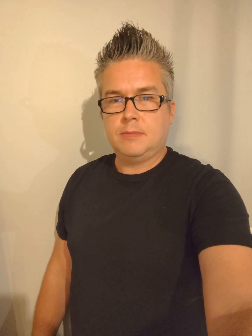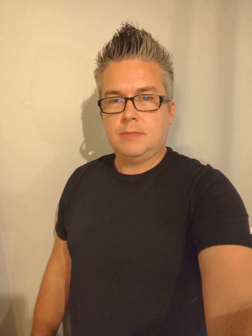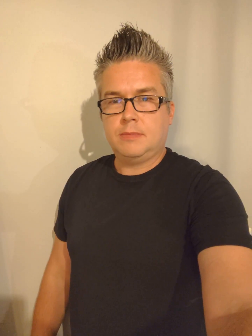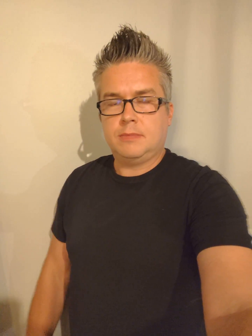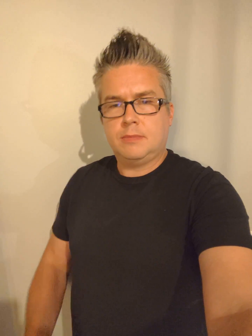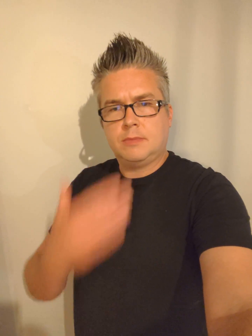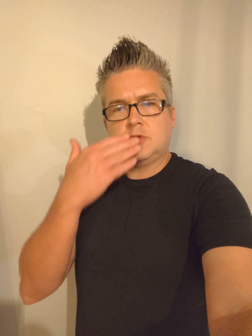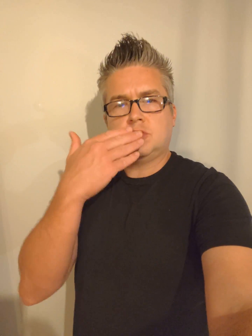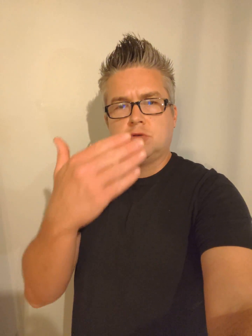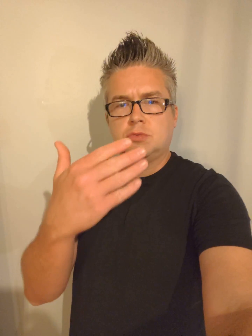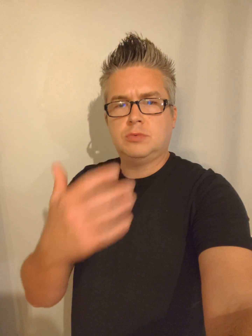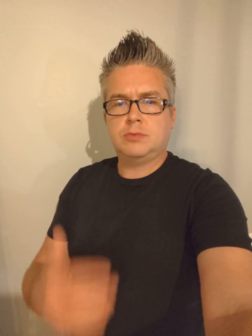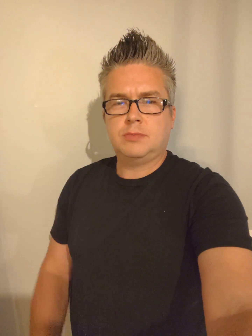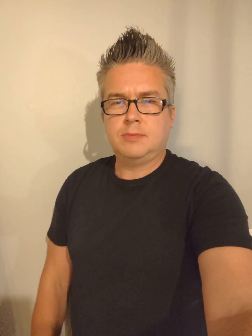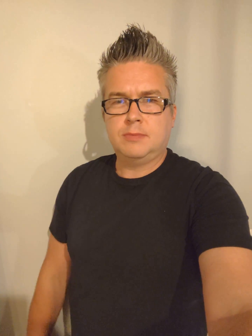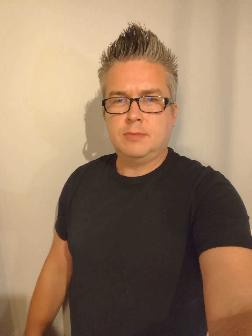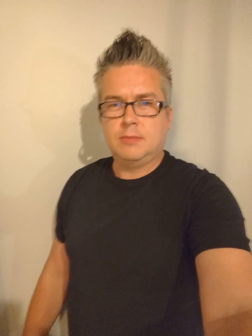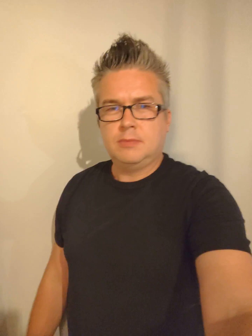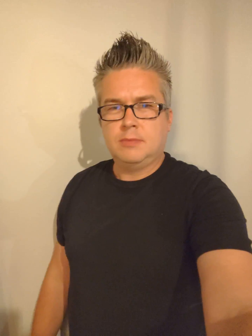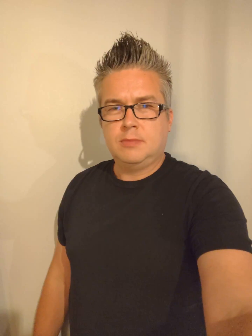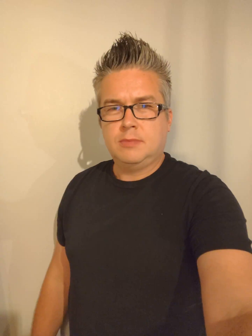good